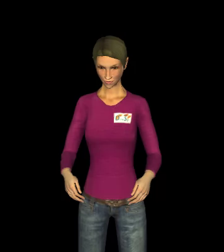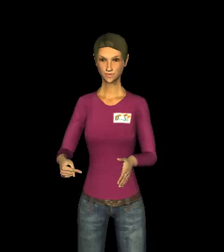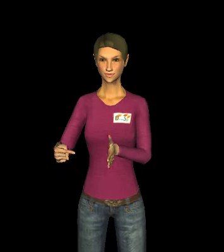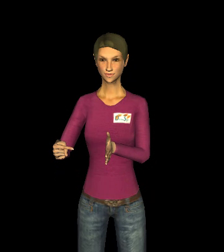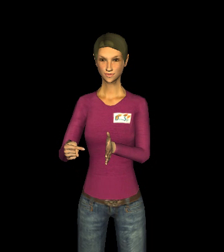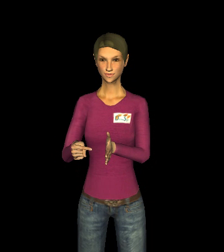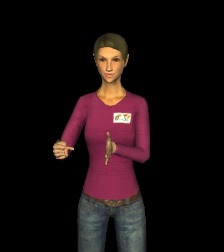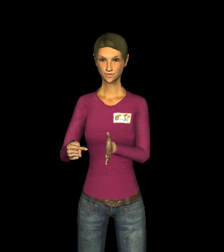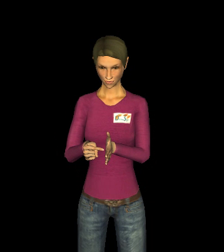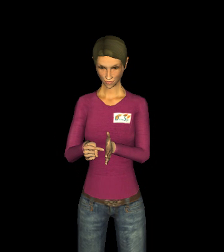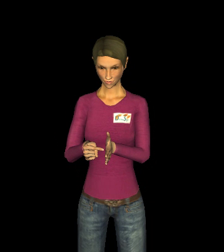متى